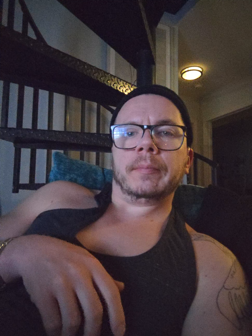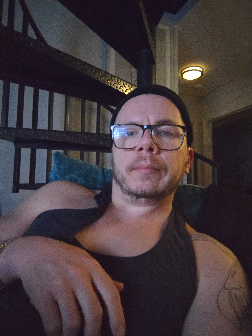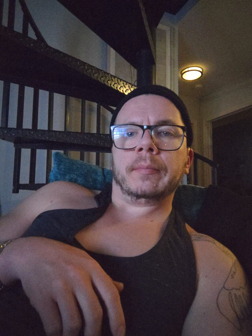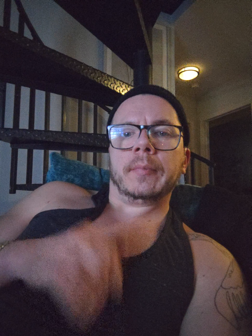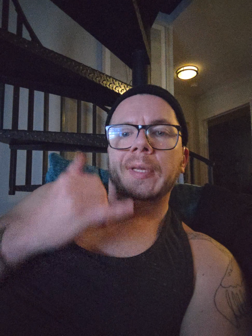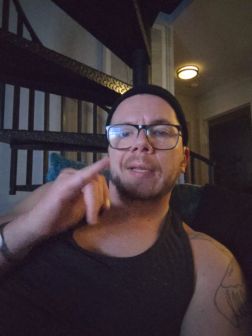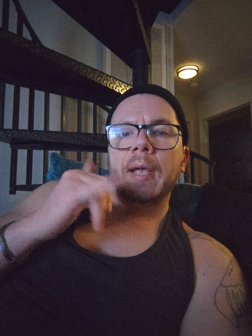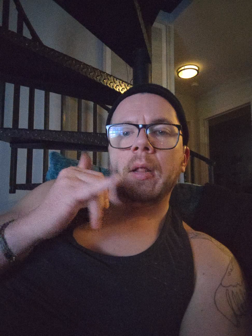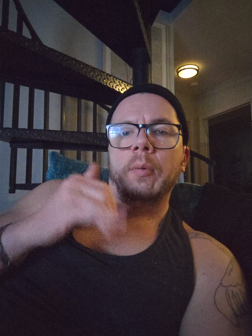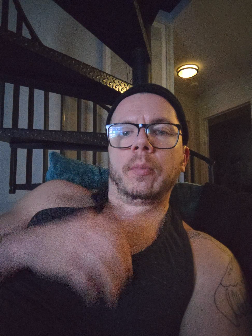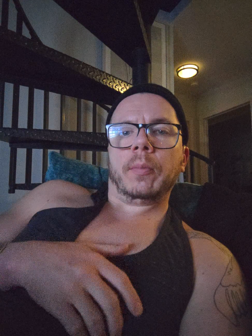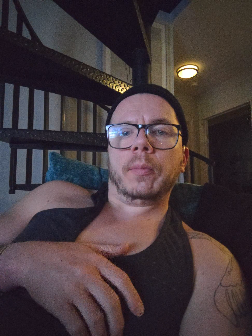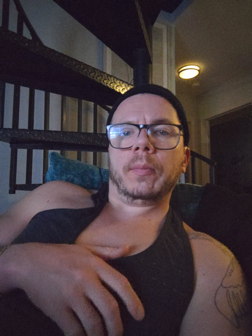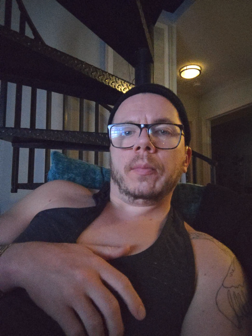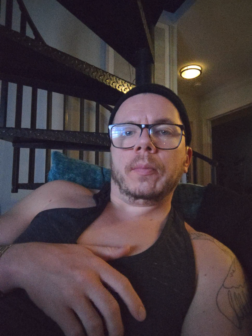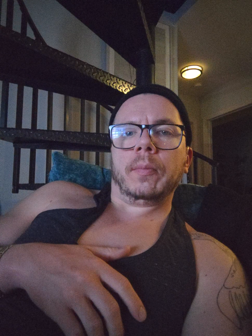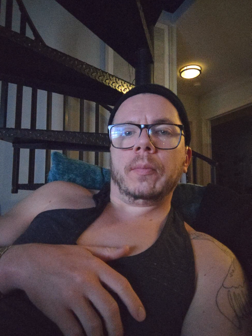yellow